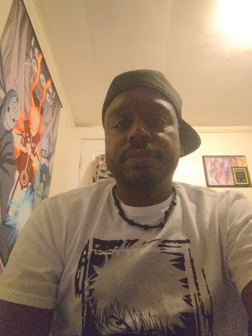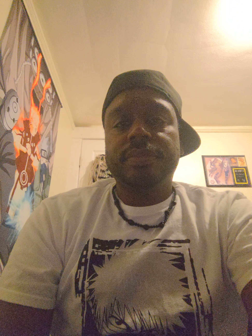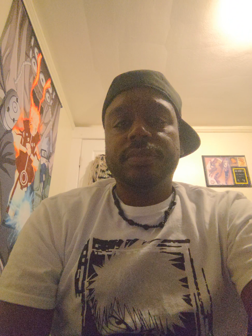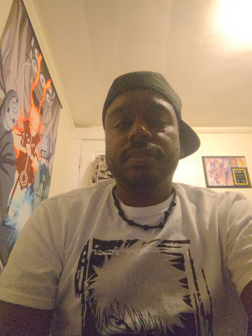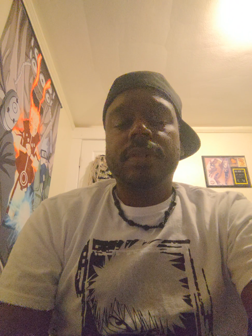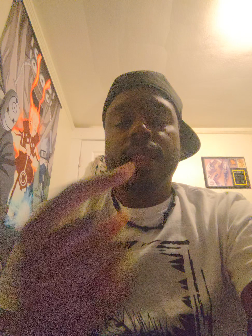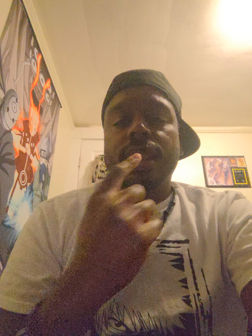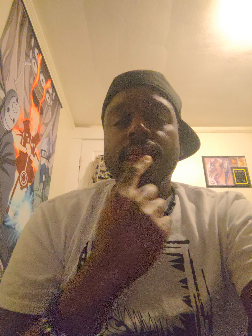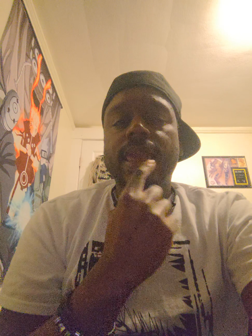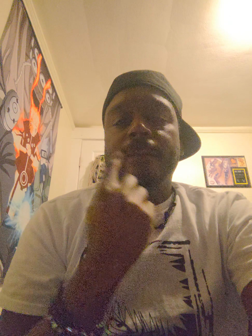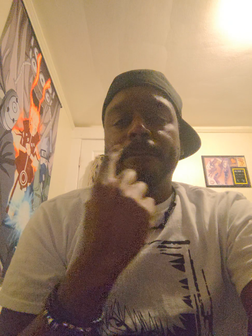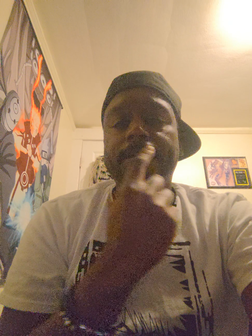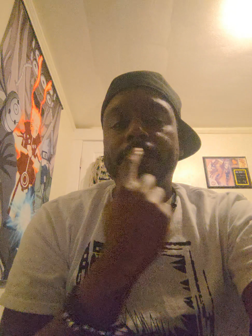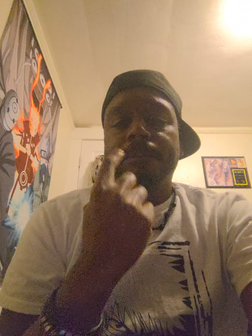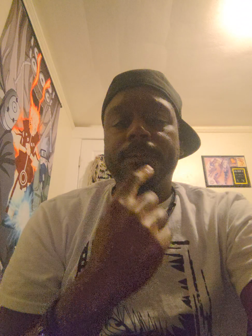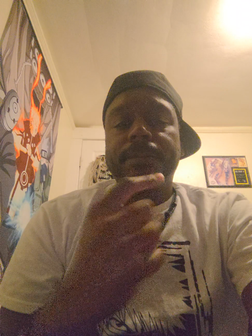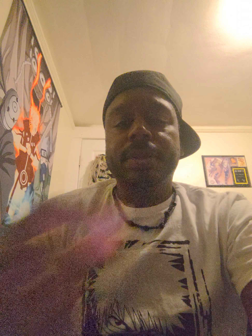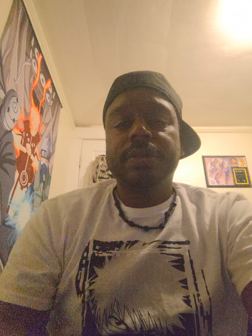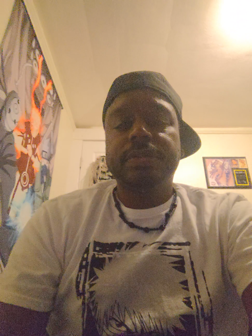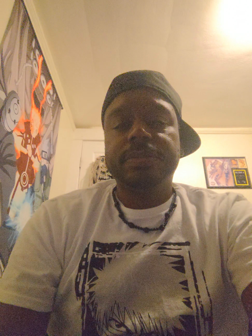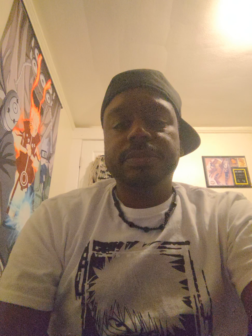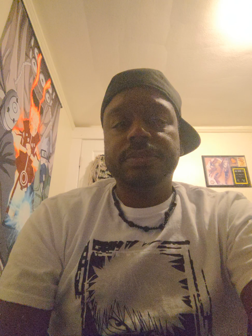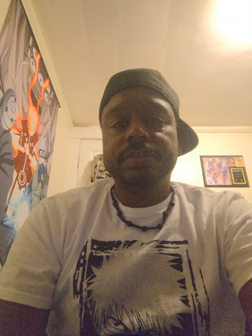lips